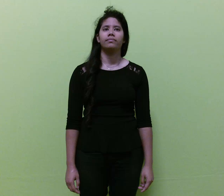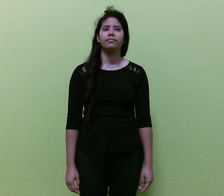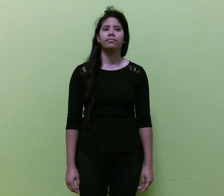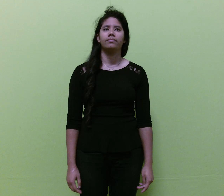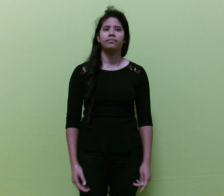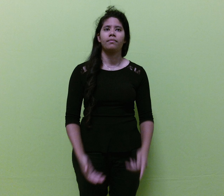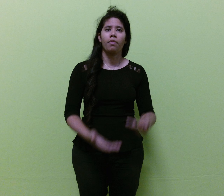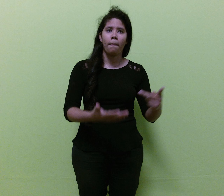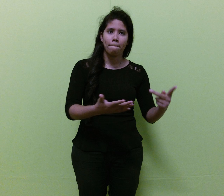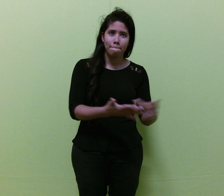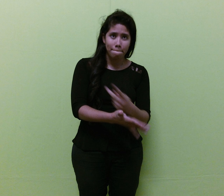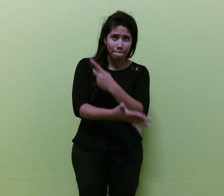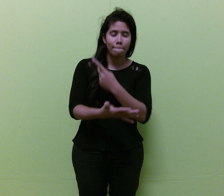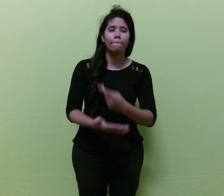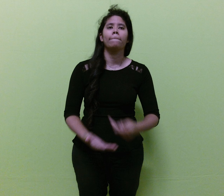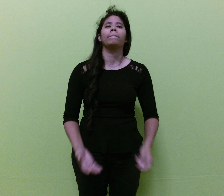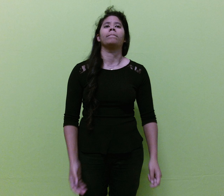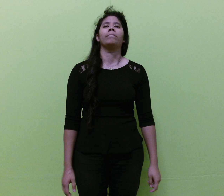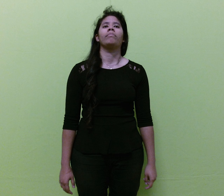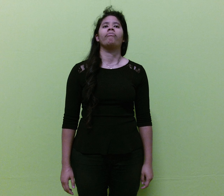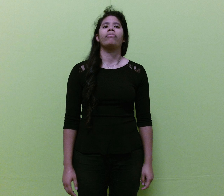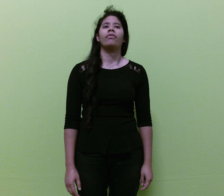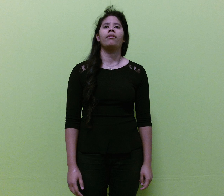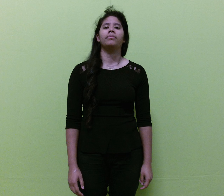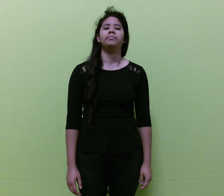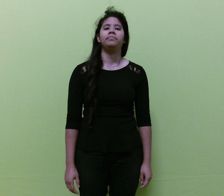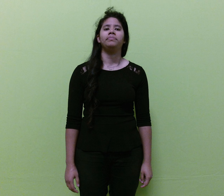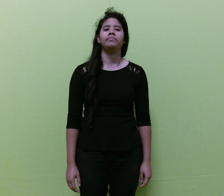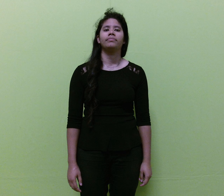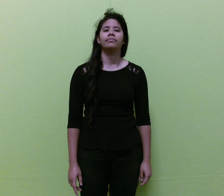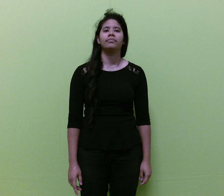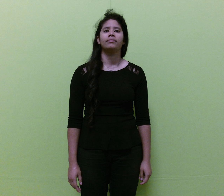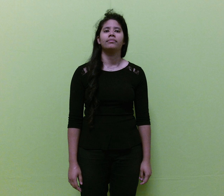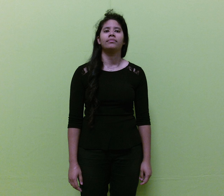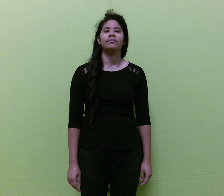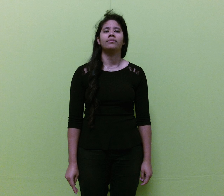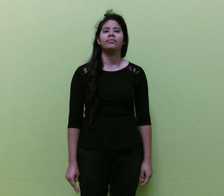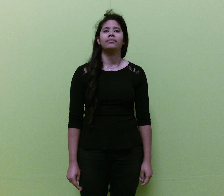acontecer